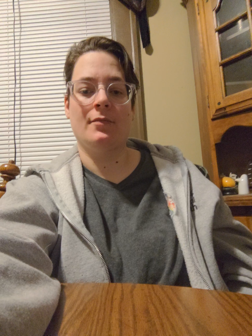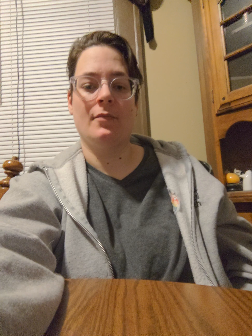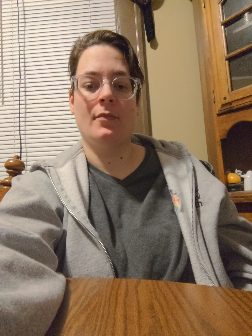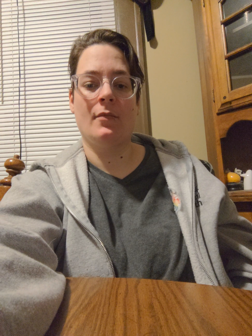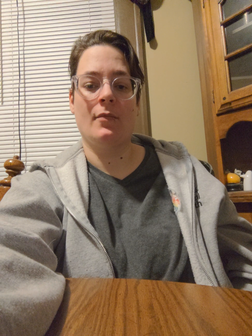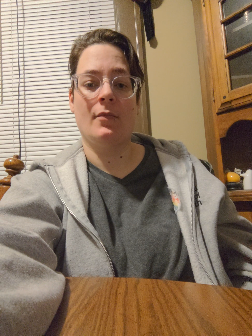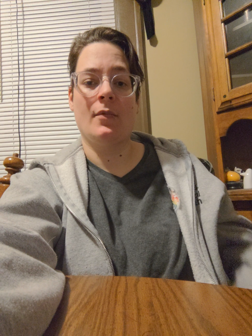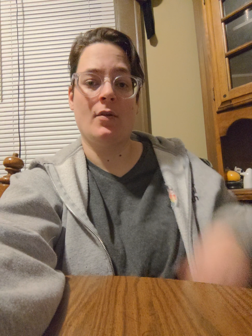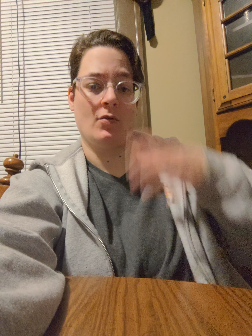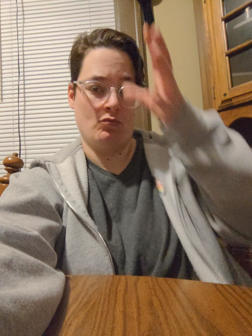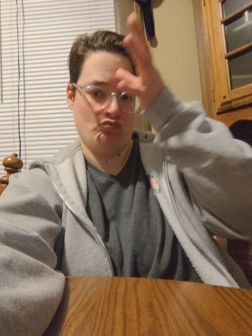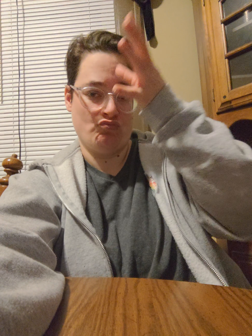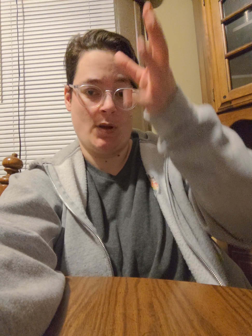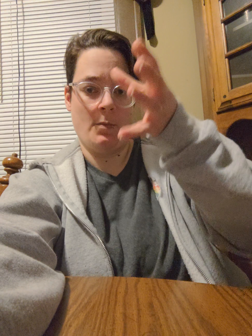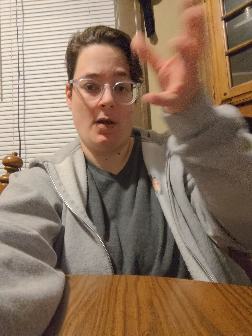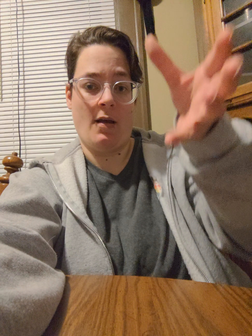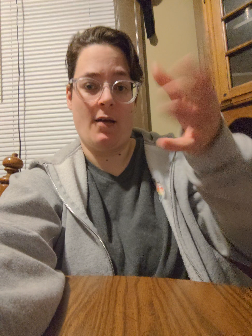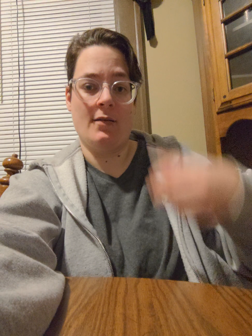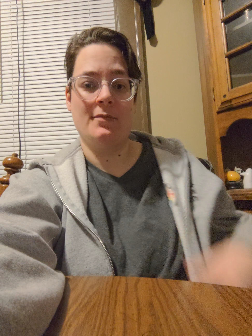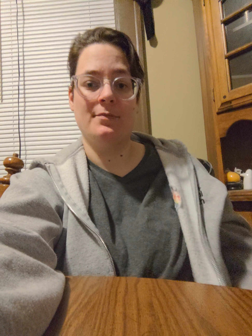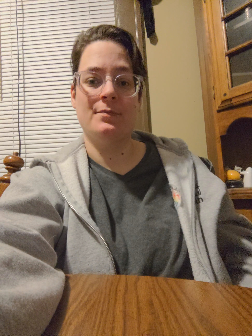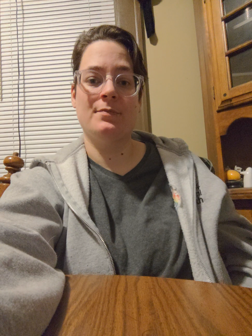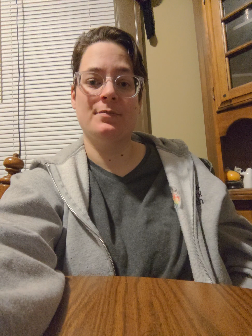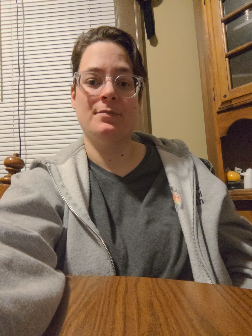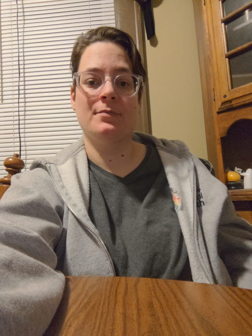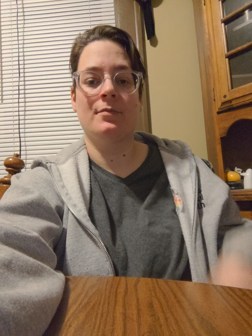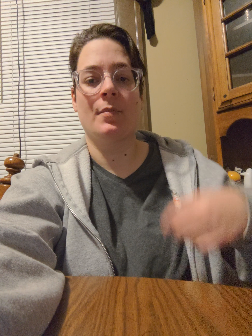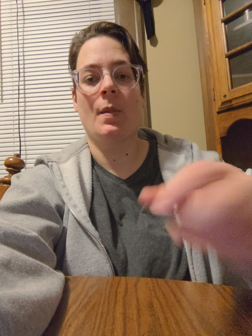grandpa